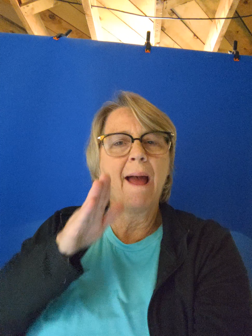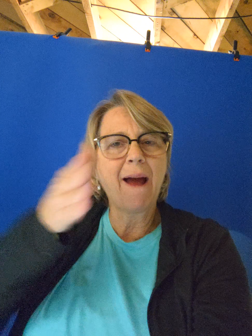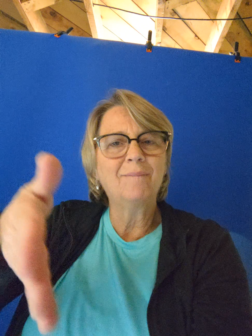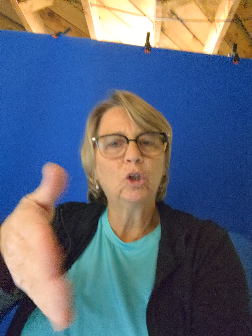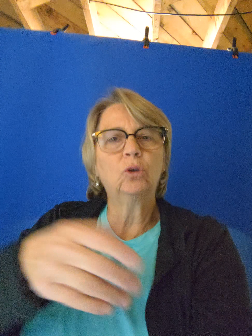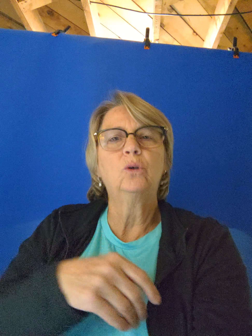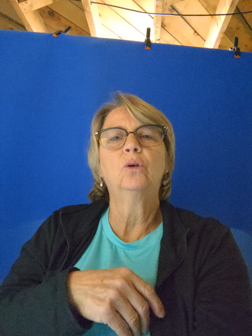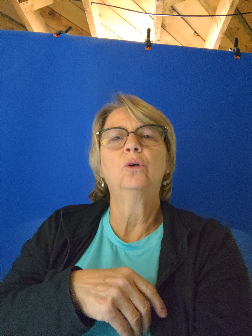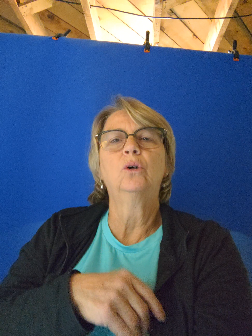after